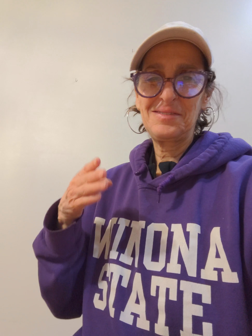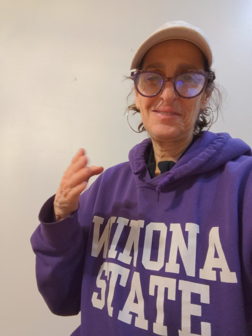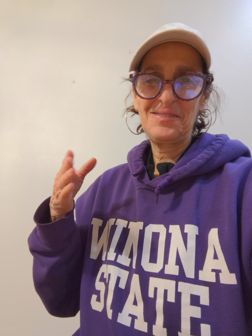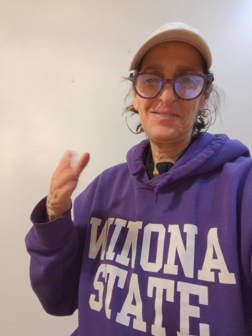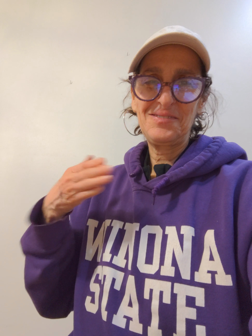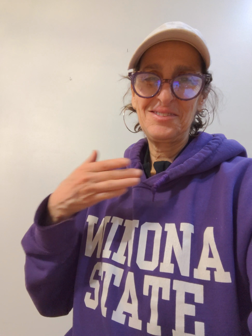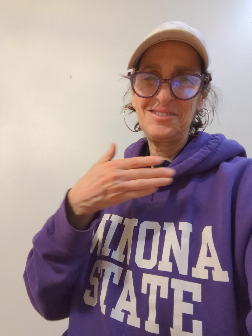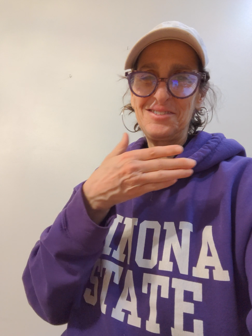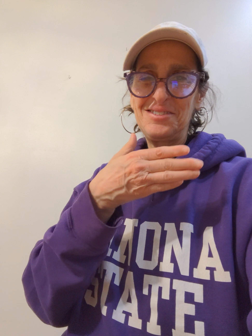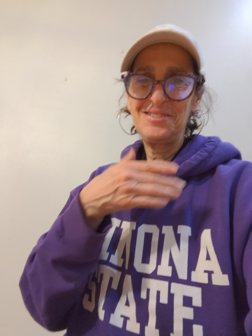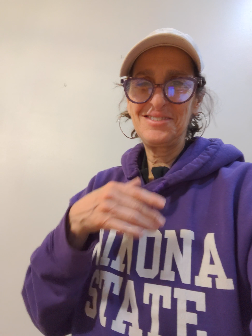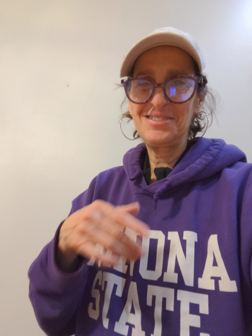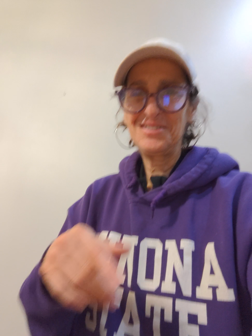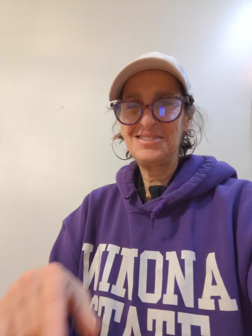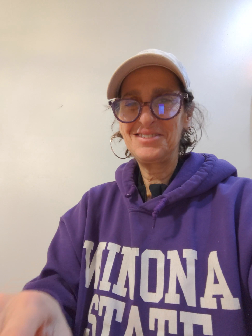fish